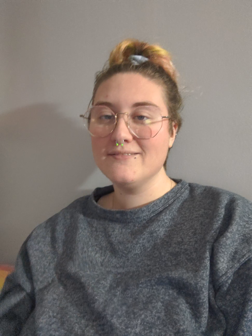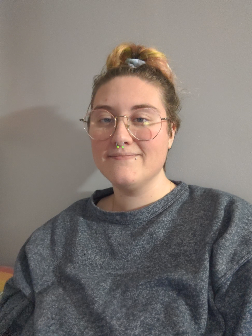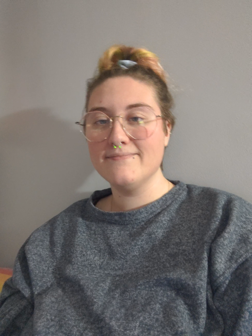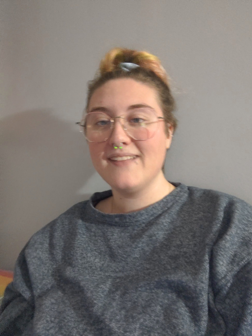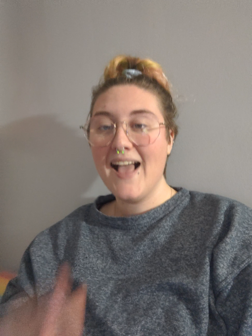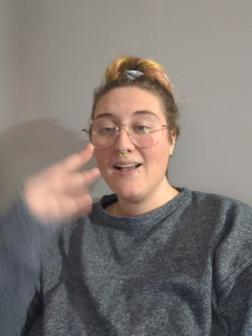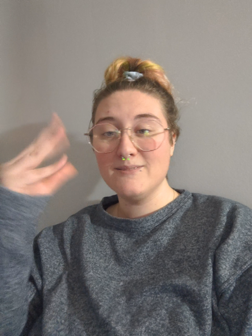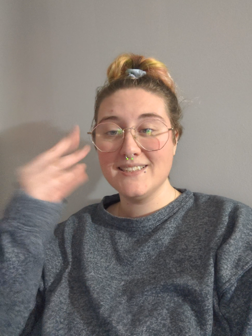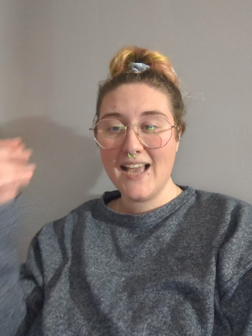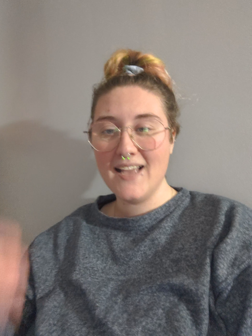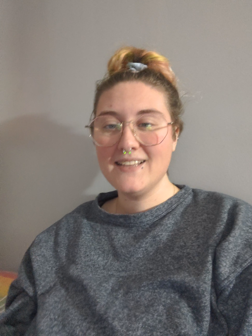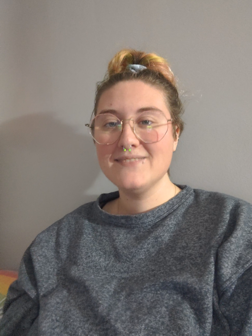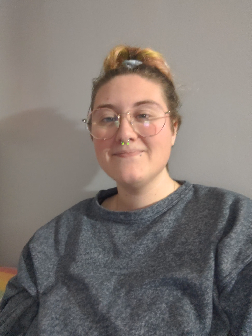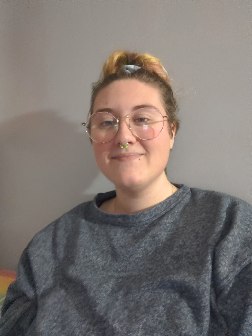outside